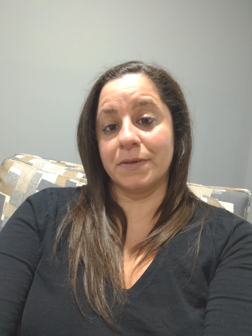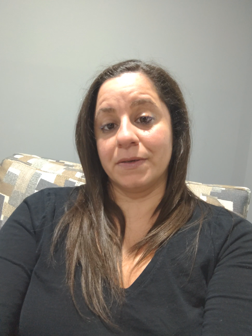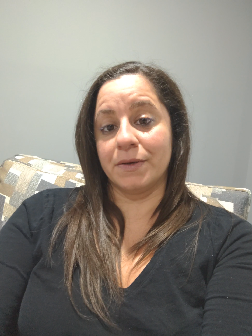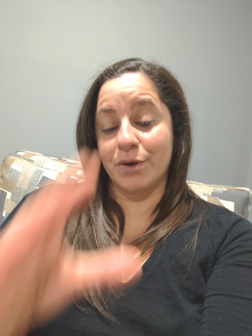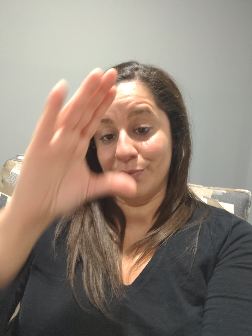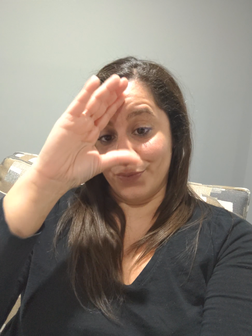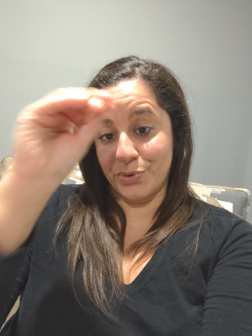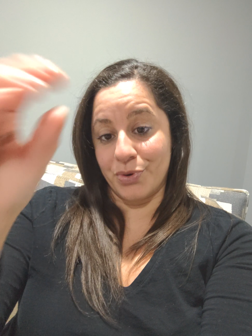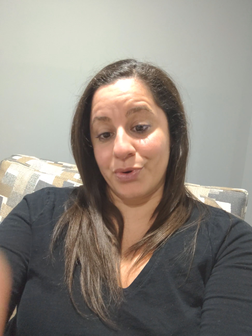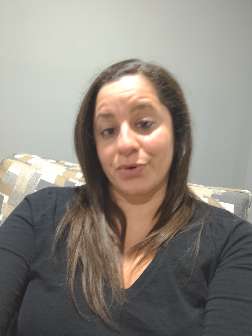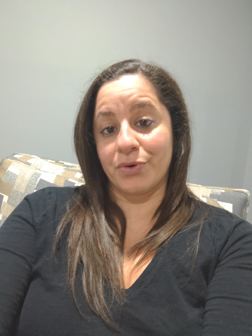boy